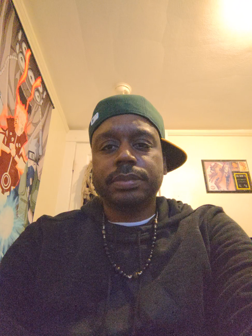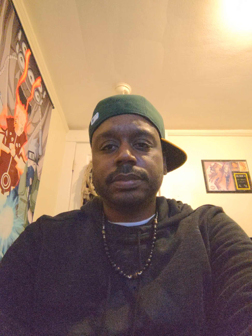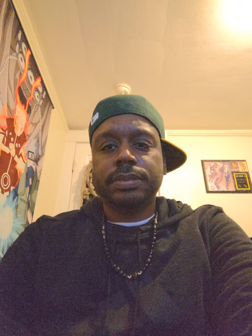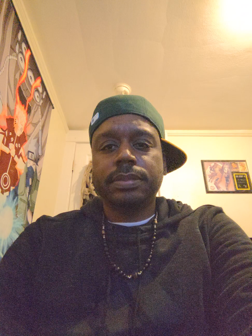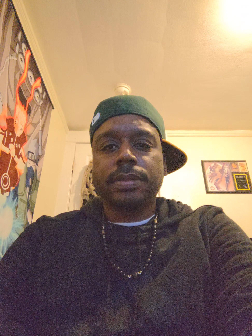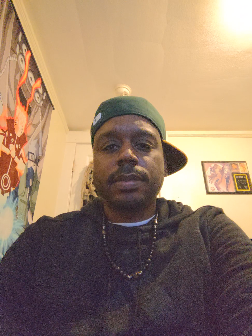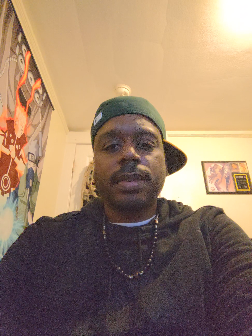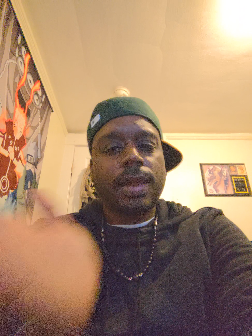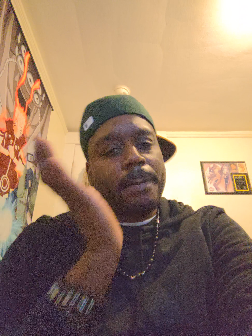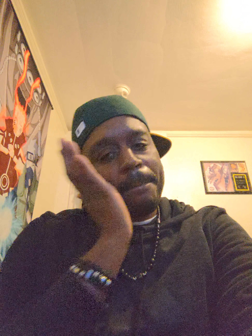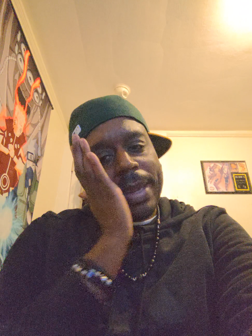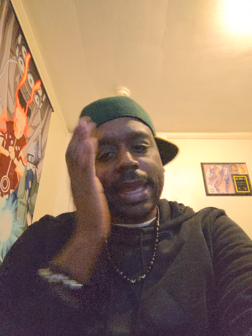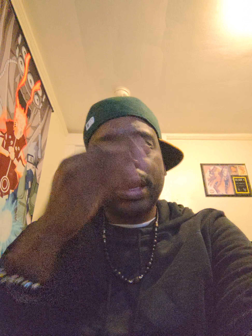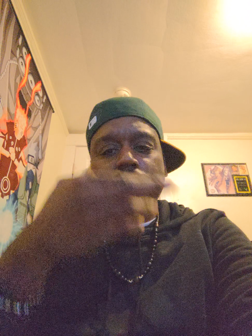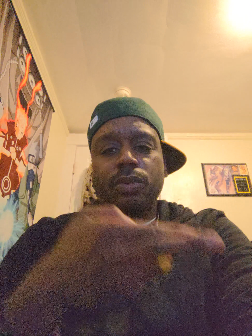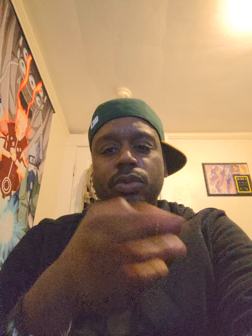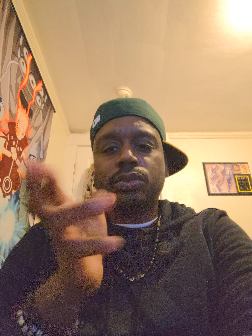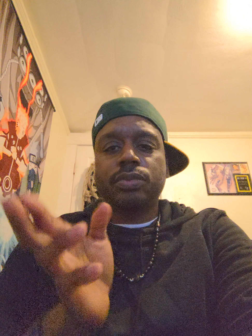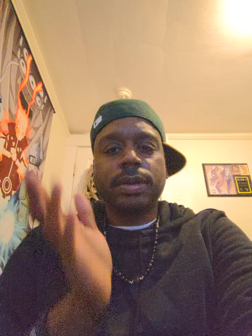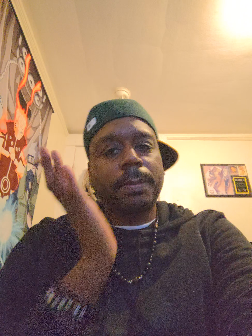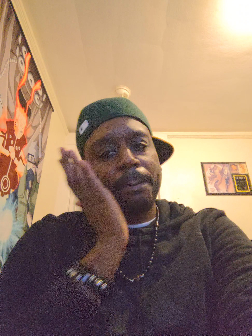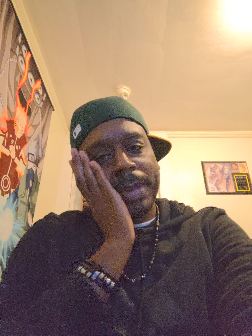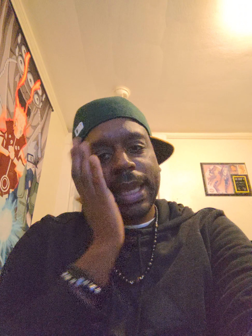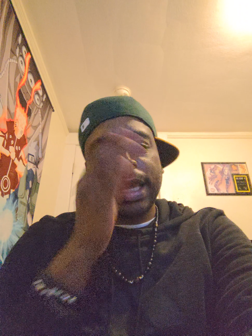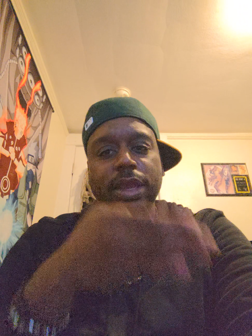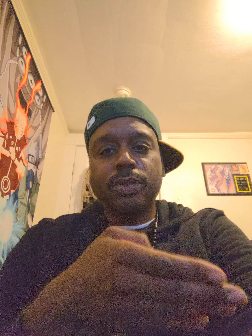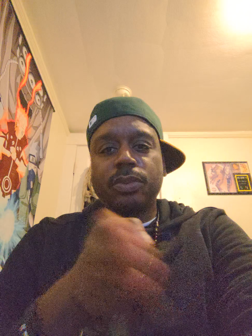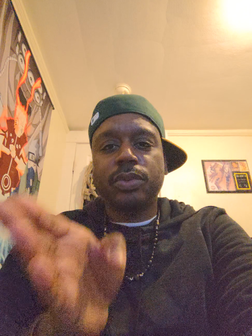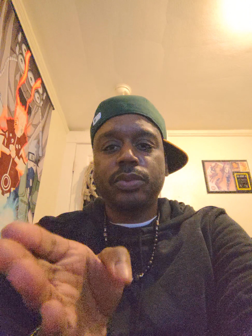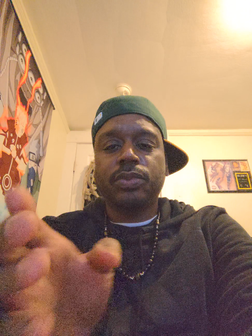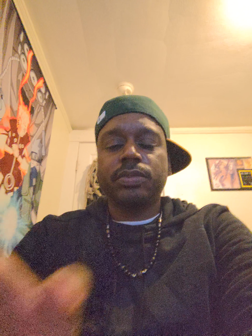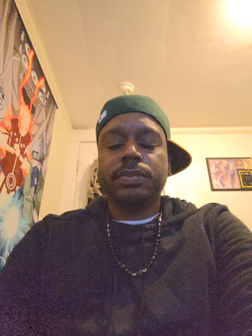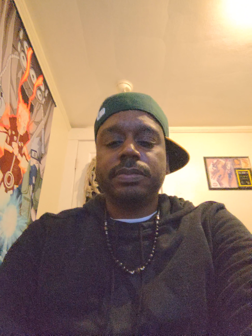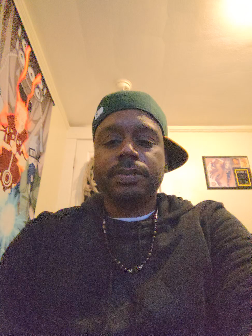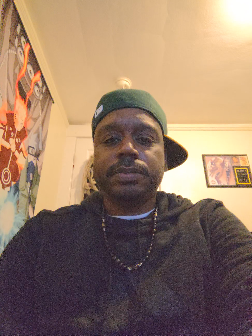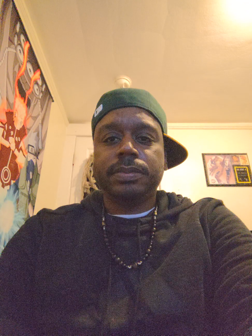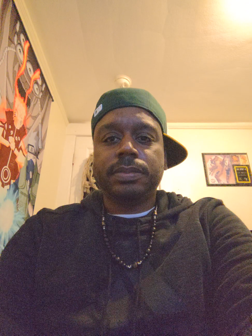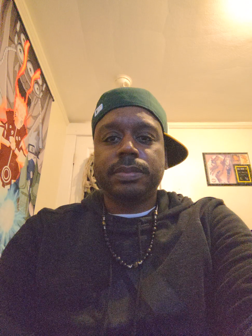bedroom